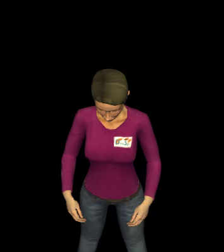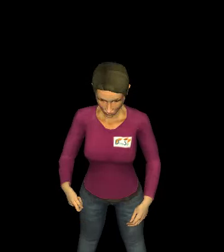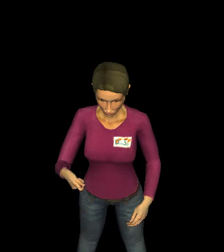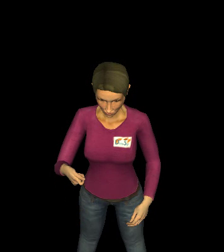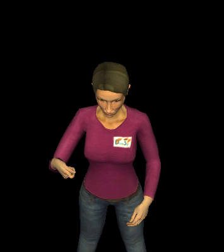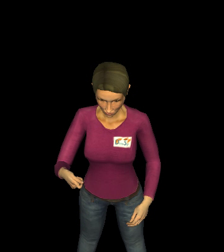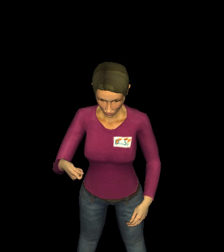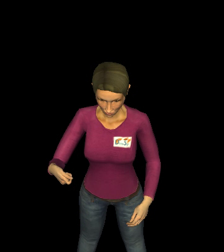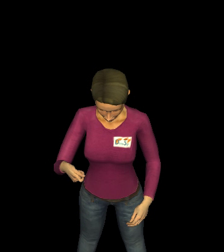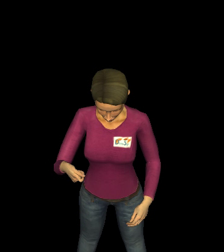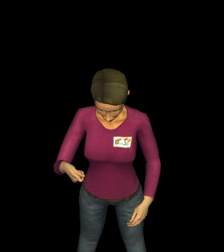مقلاة